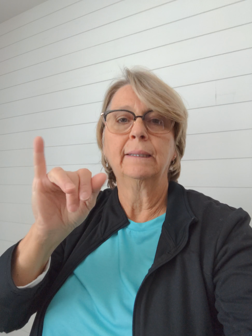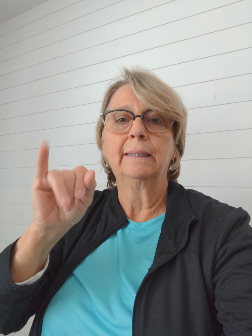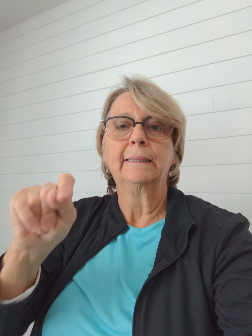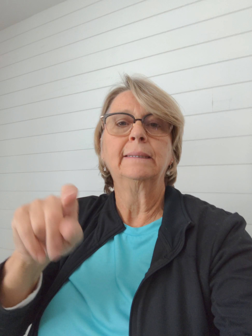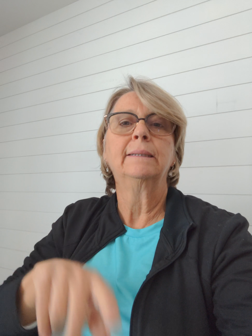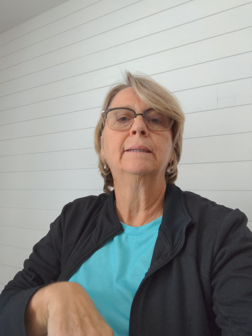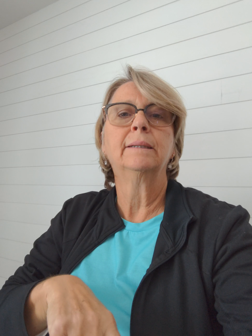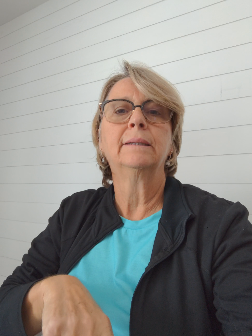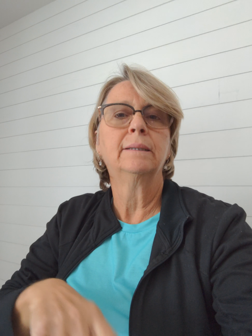he/she/it